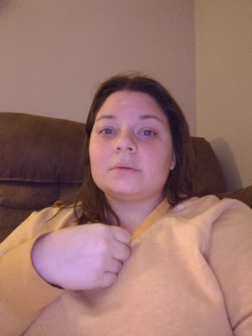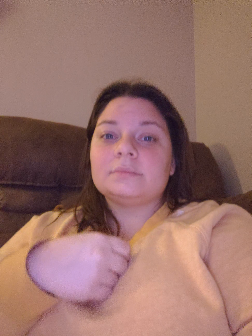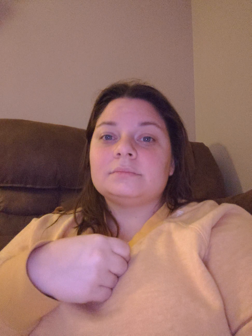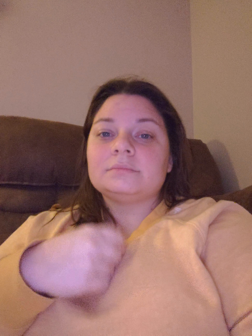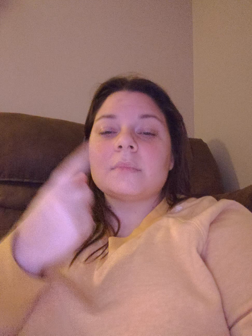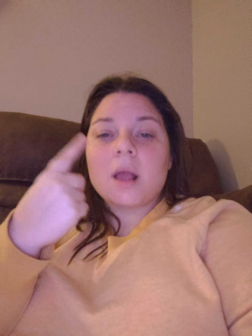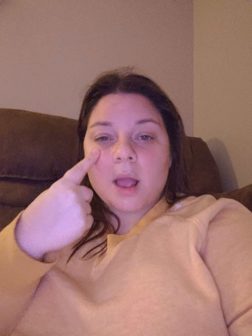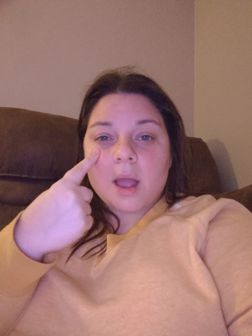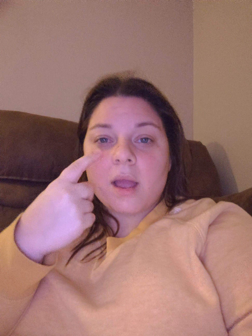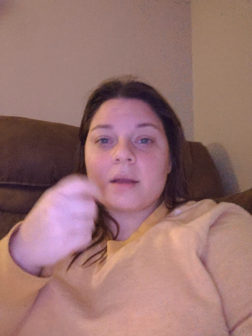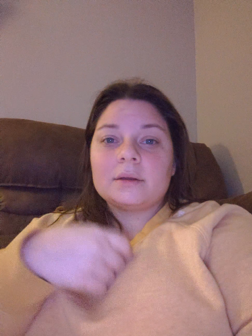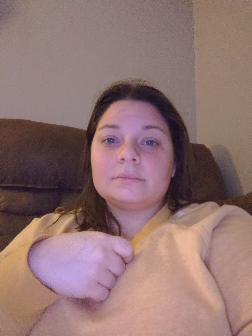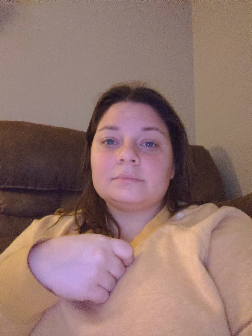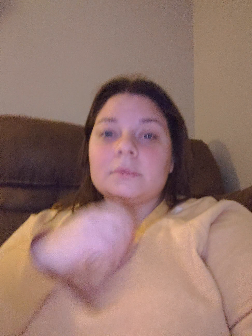eye